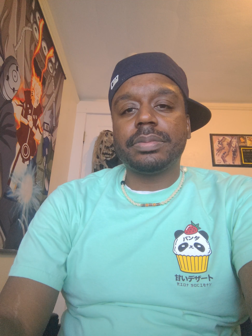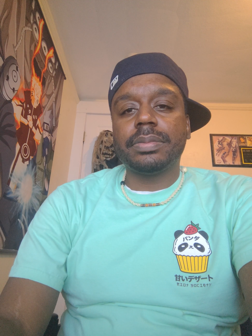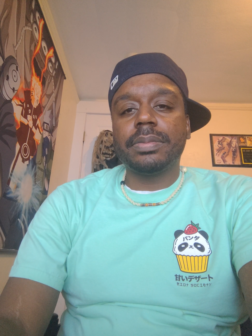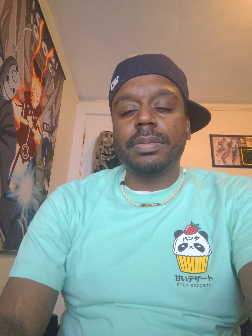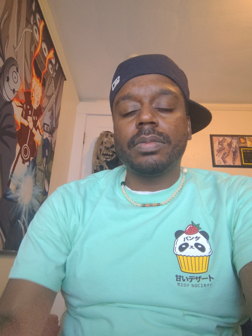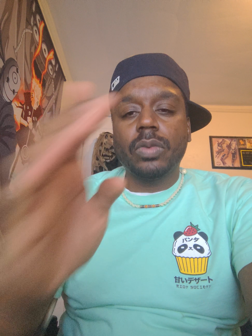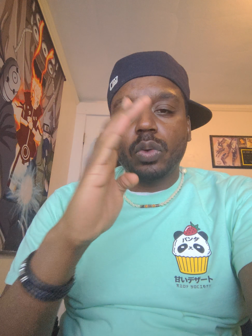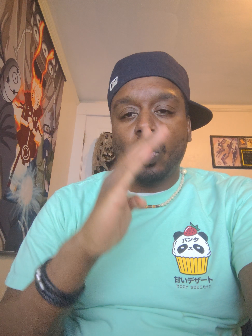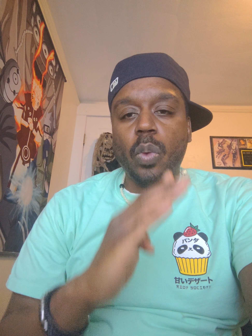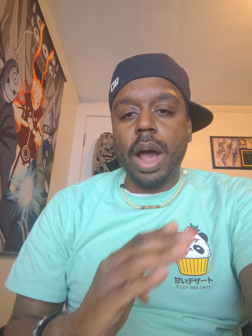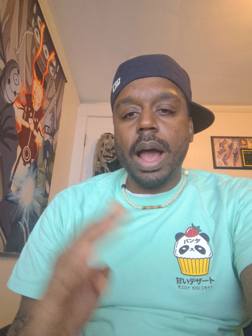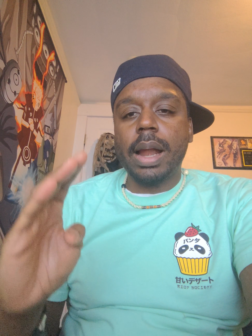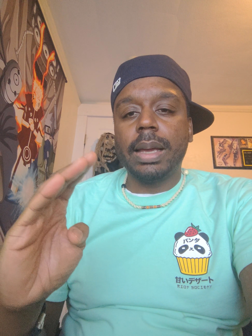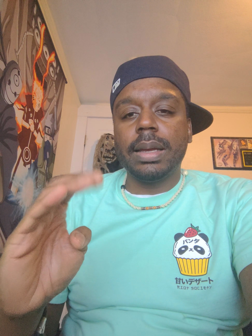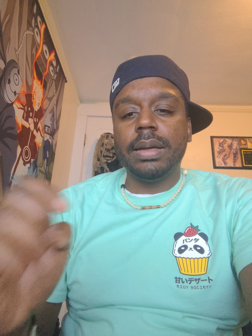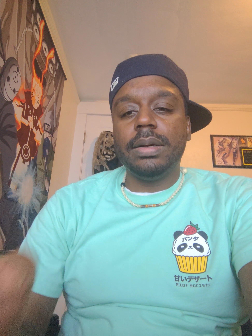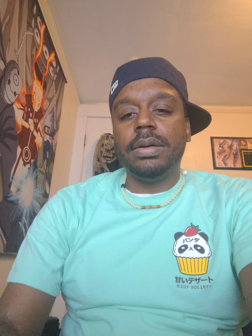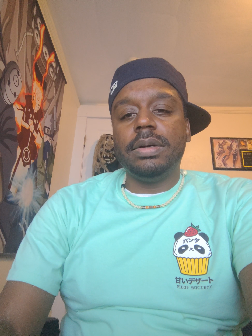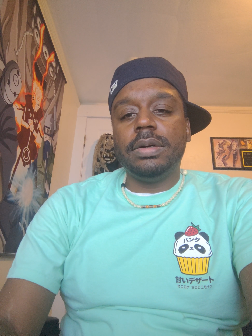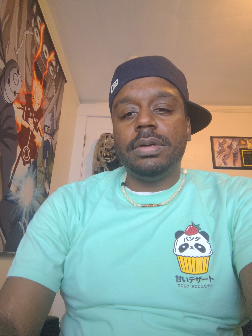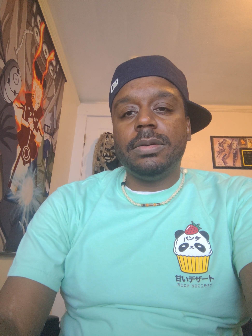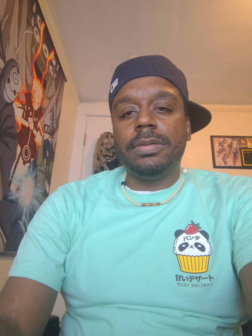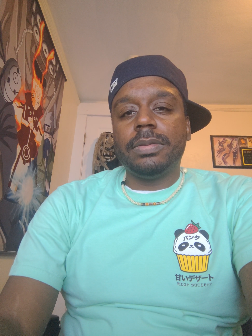quiet